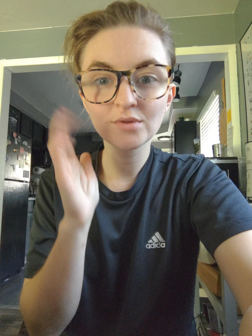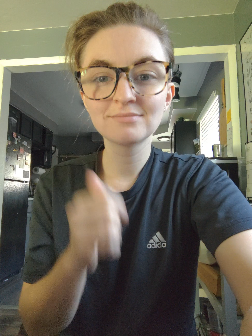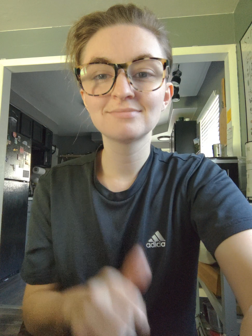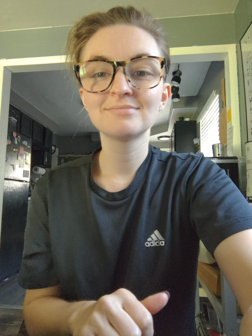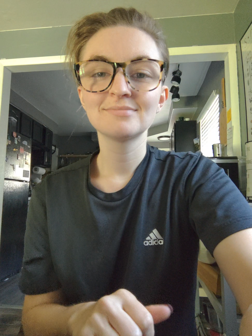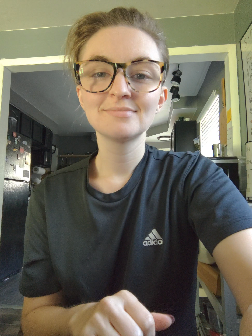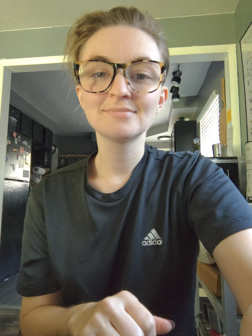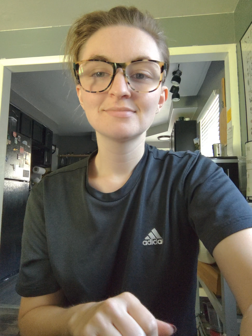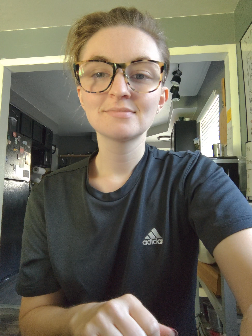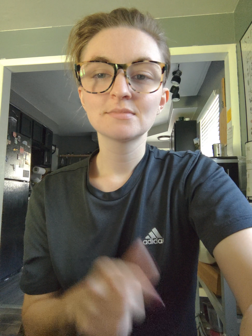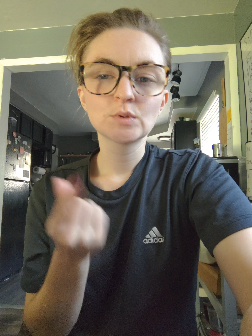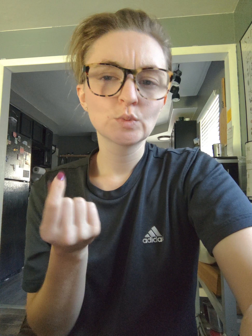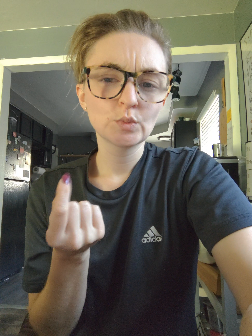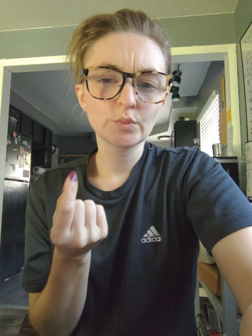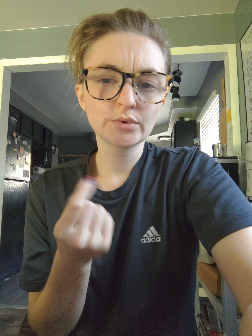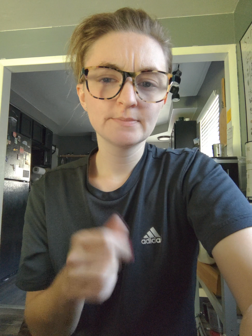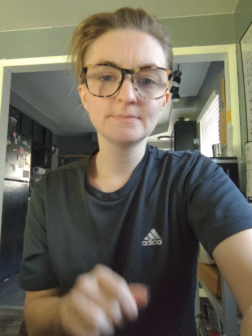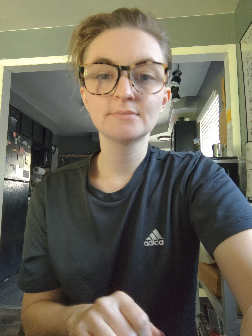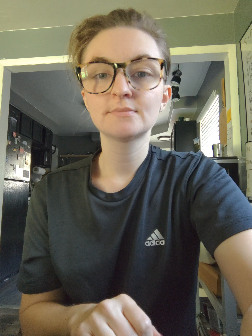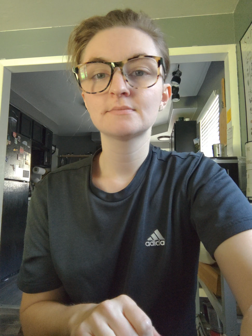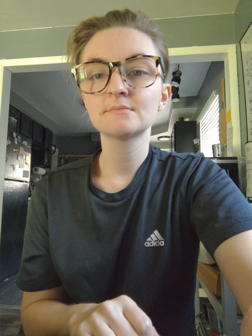do